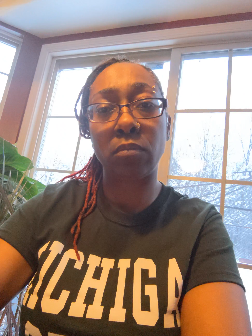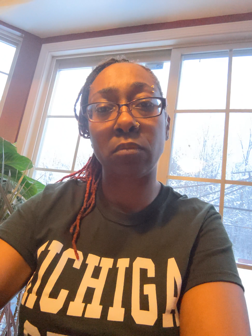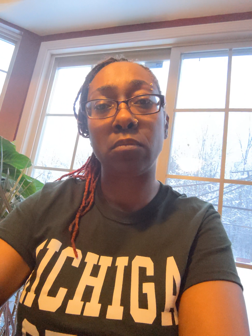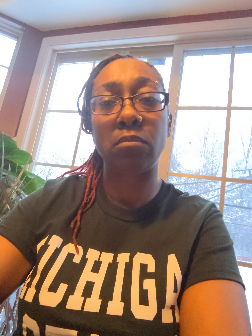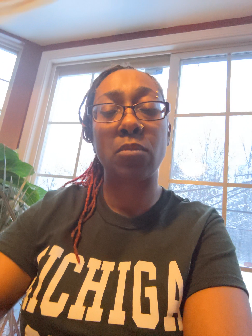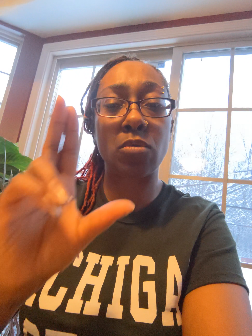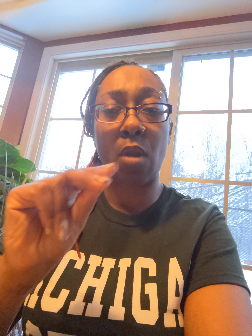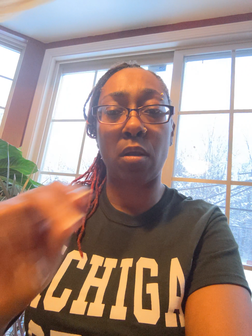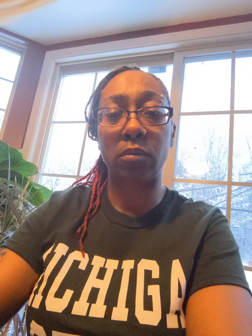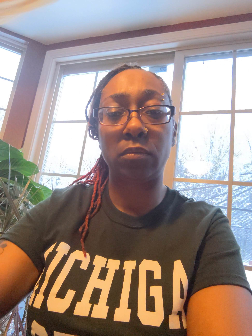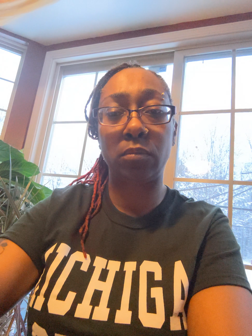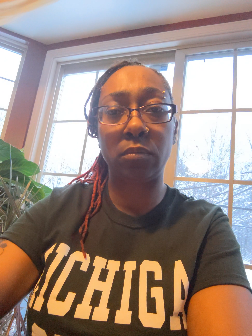no